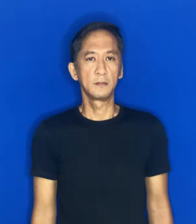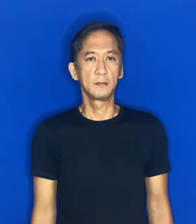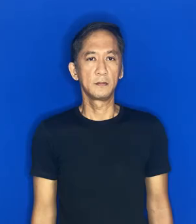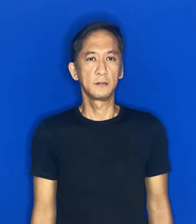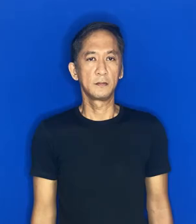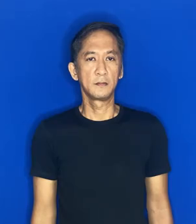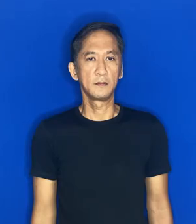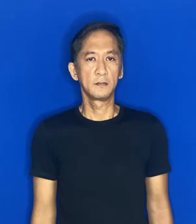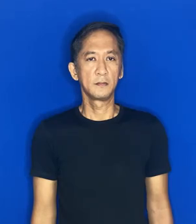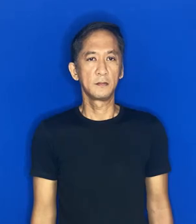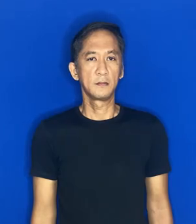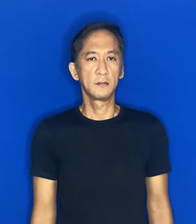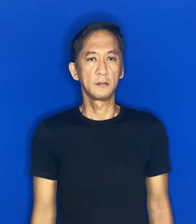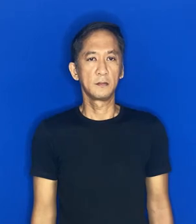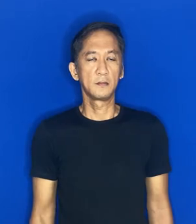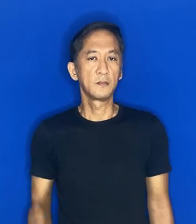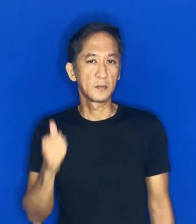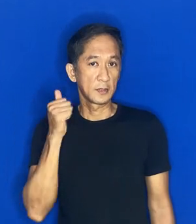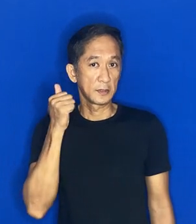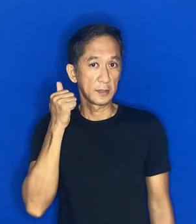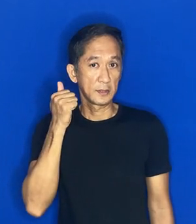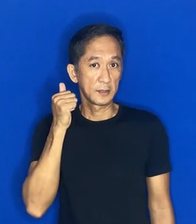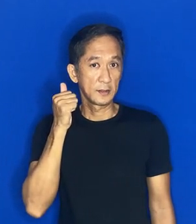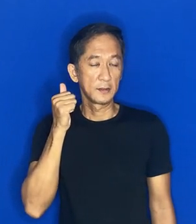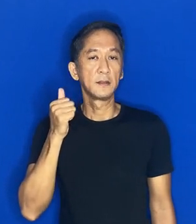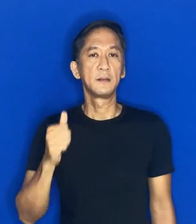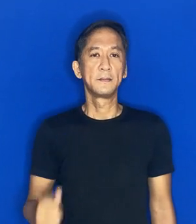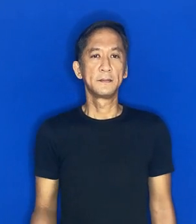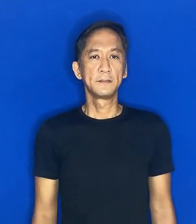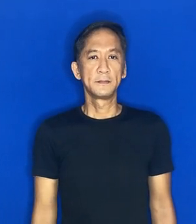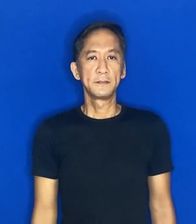auntie